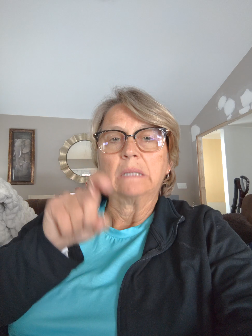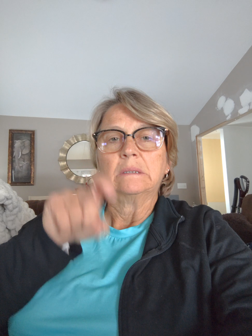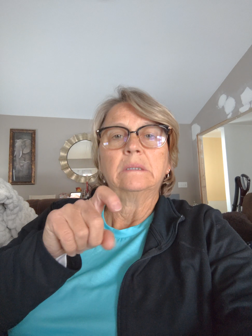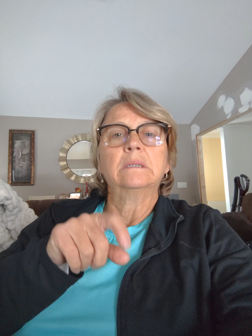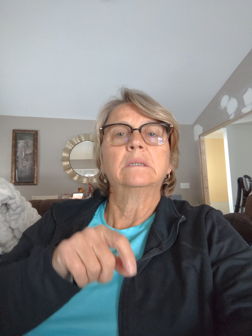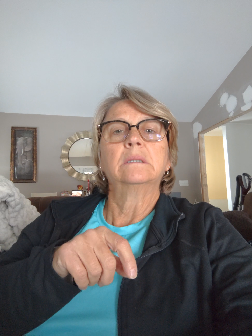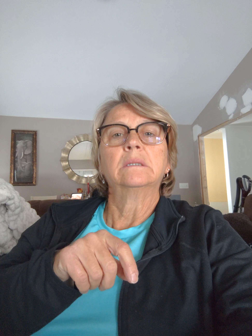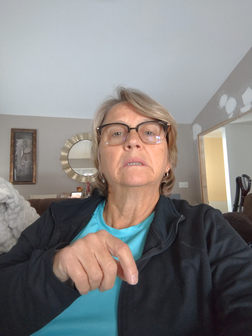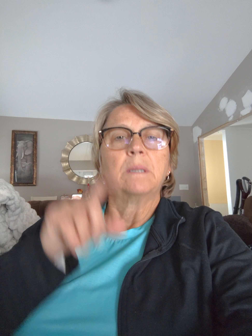closet